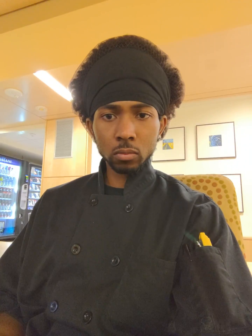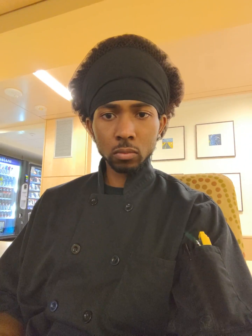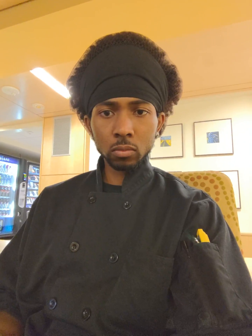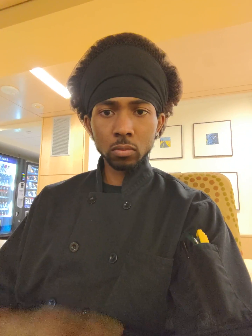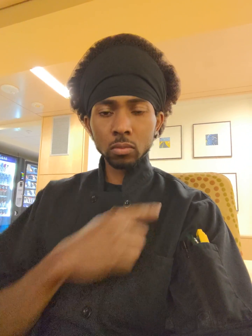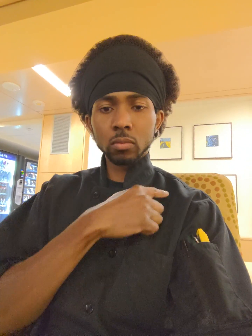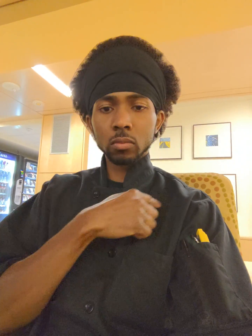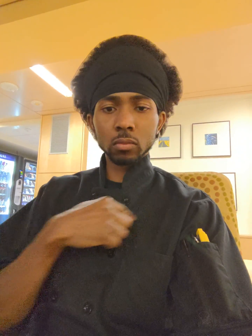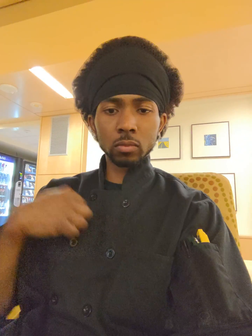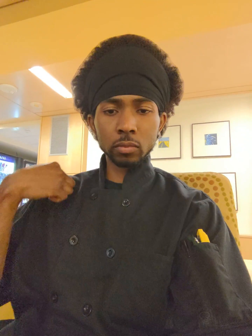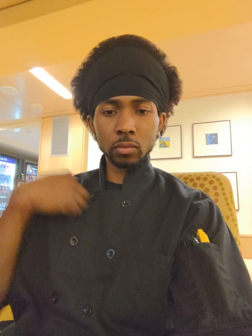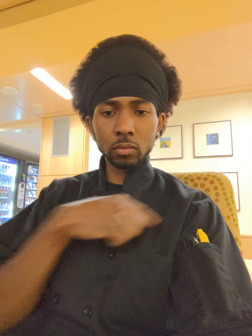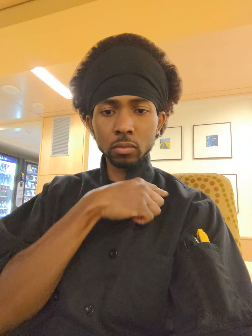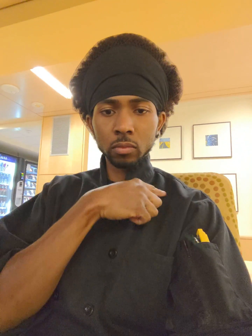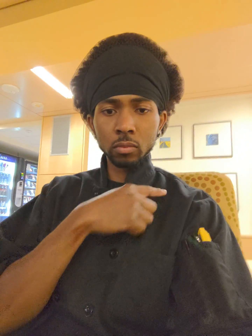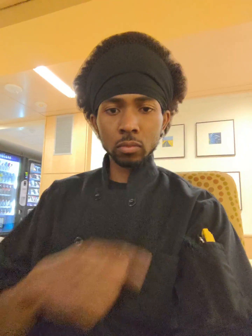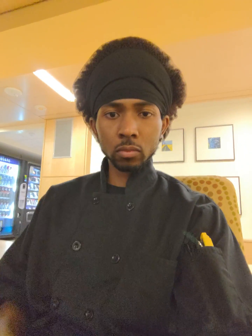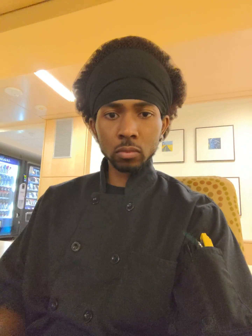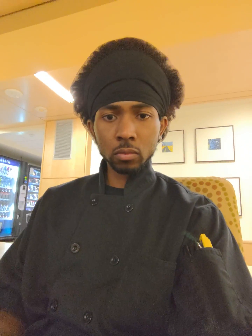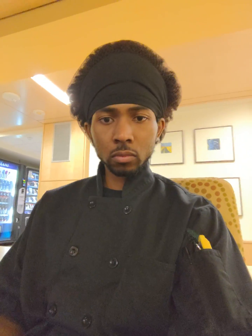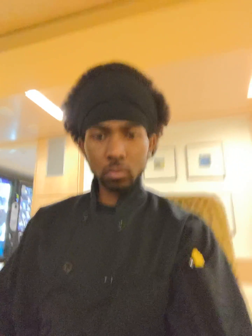bib